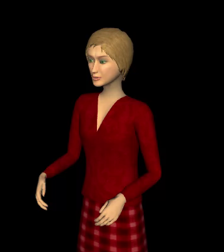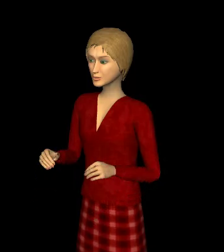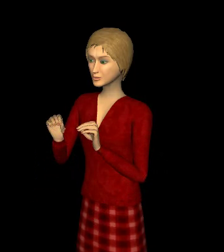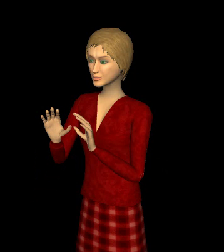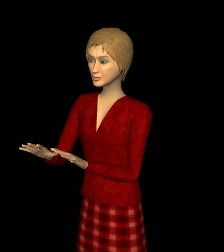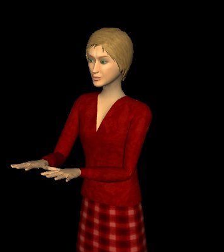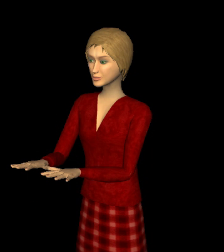يتخلى